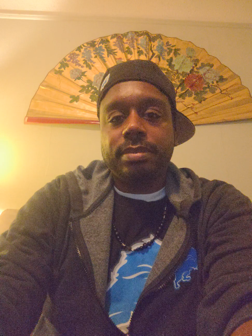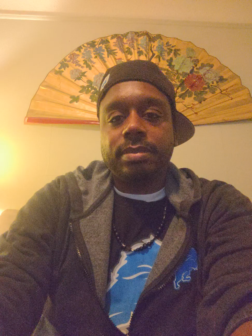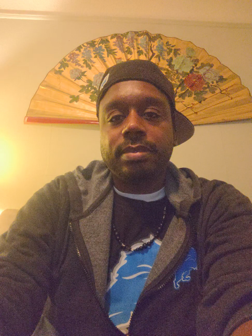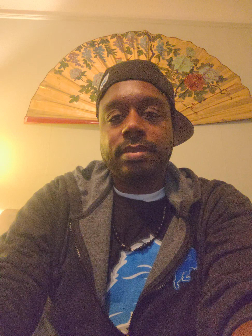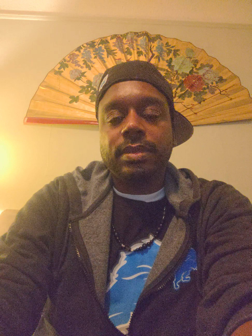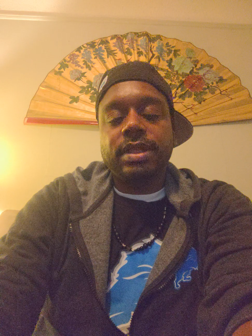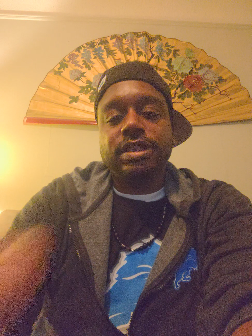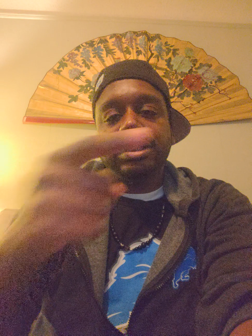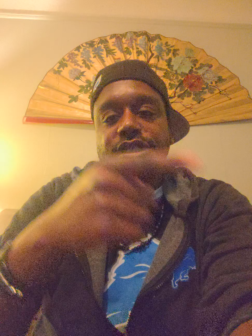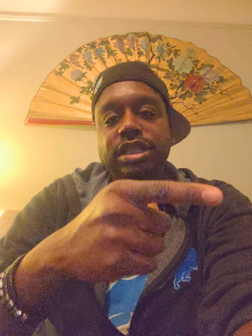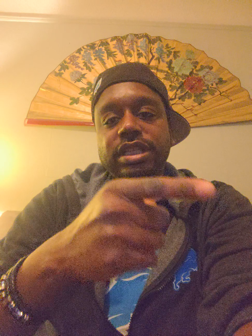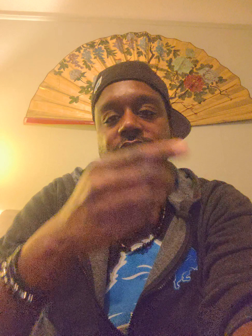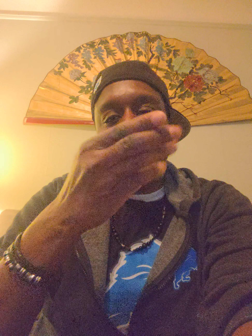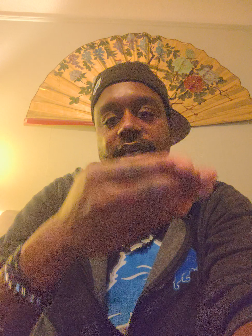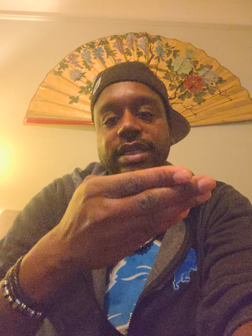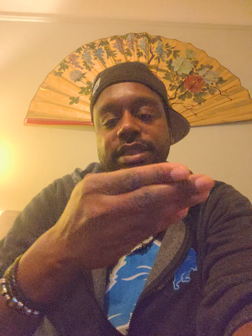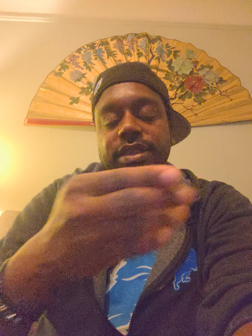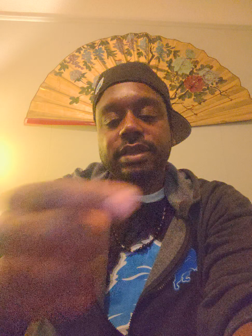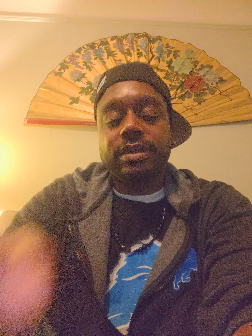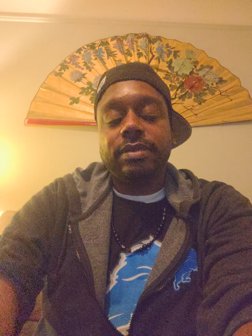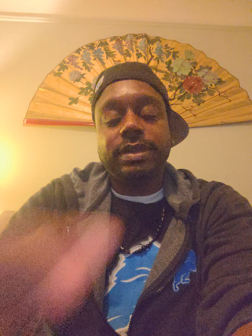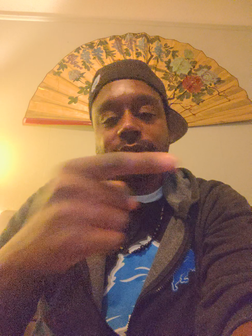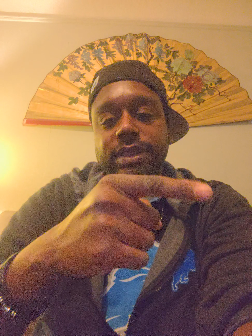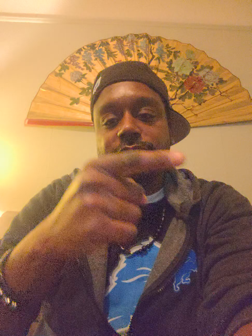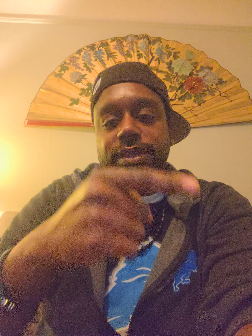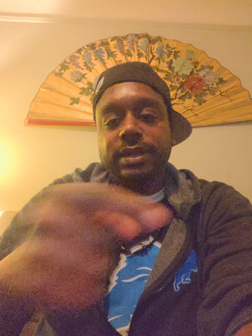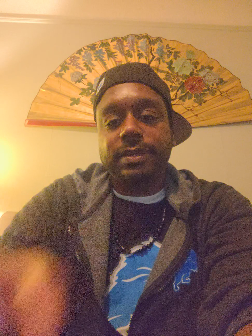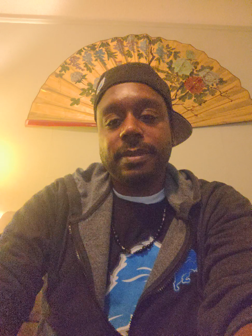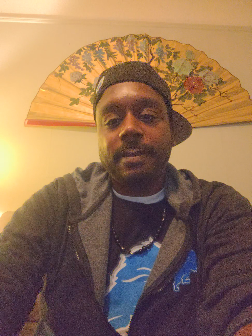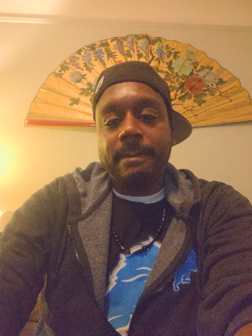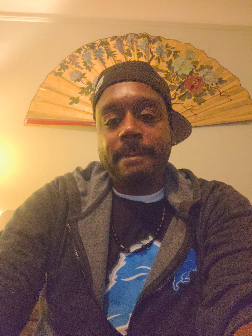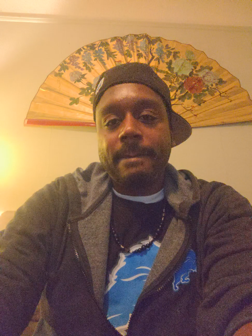he/she/it